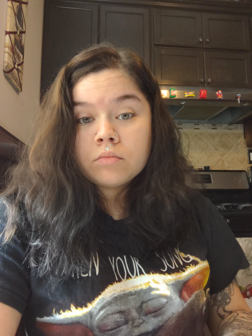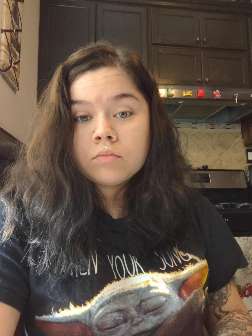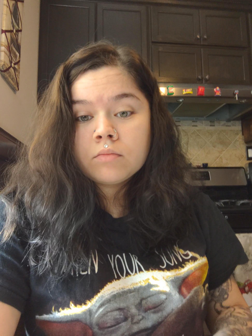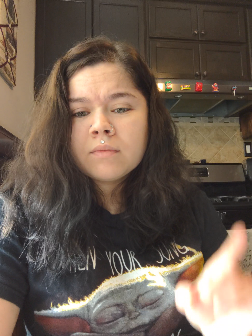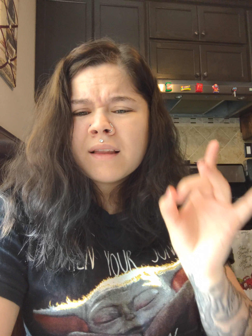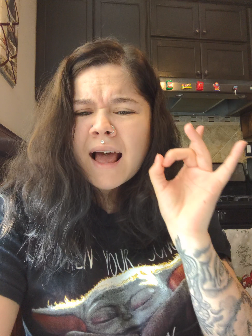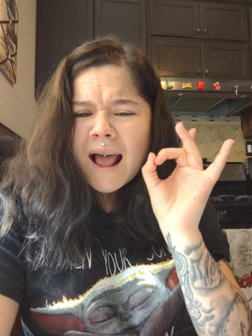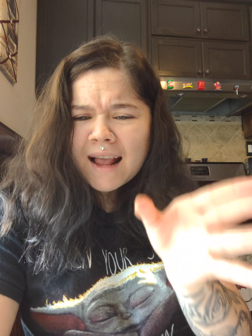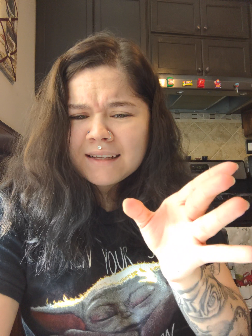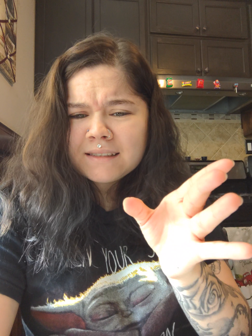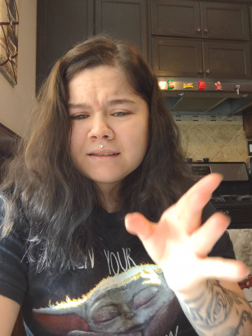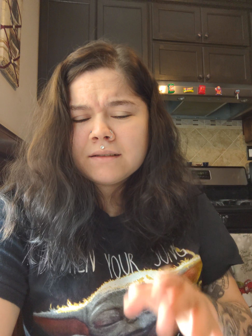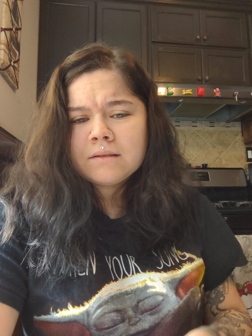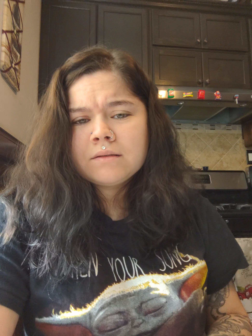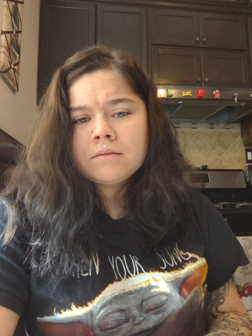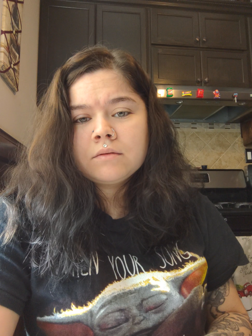hate